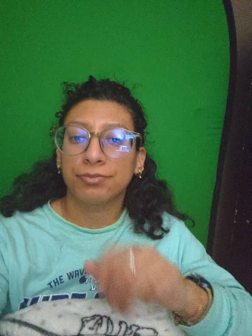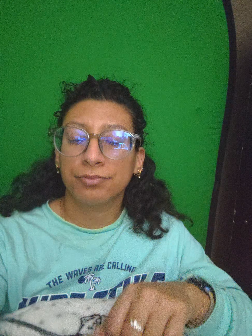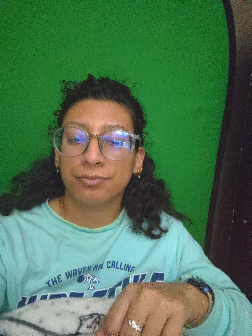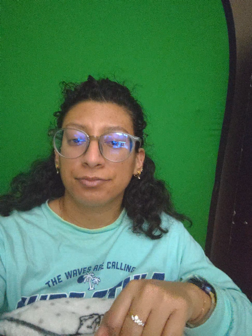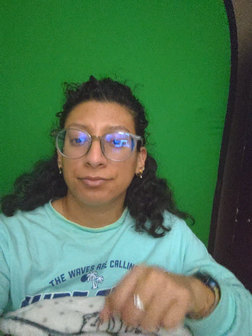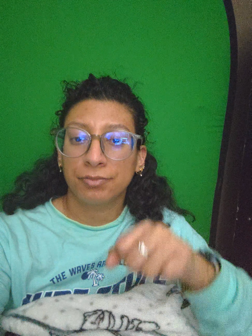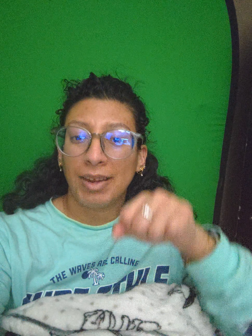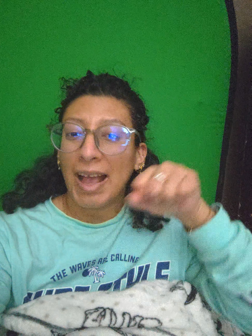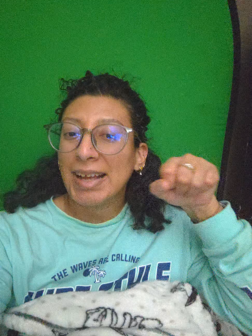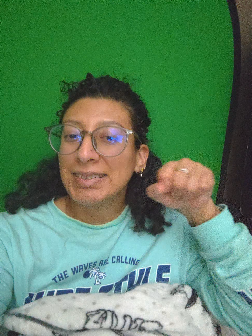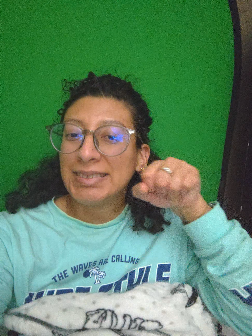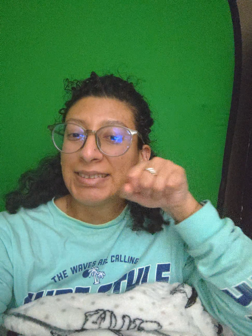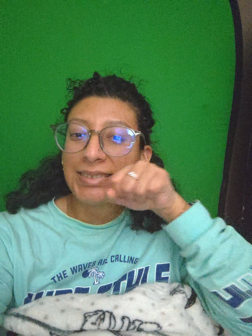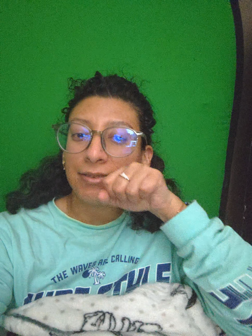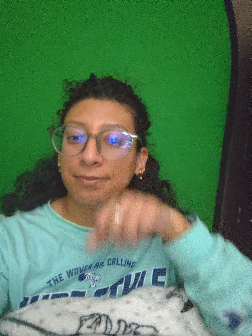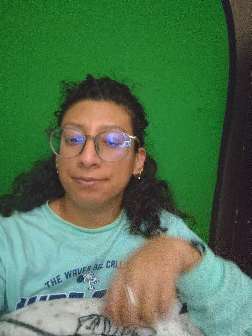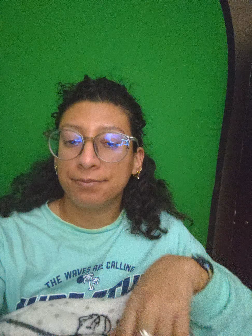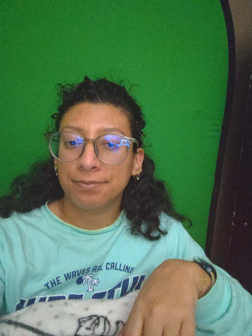carrot